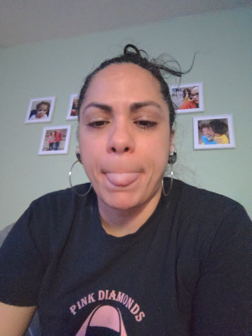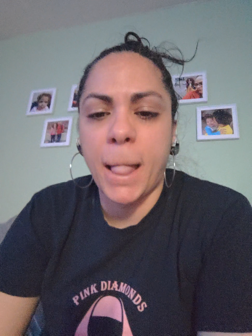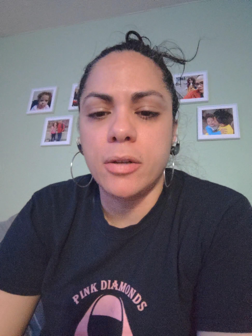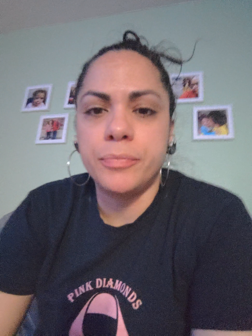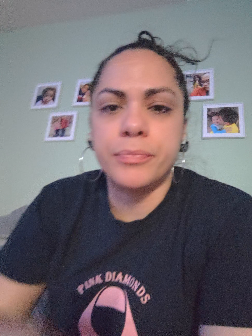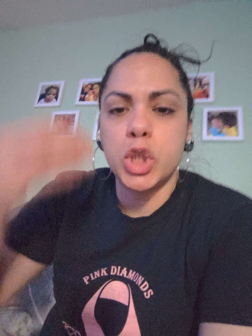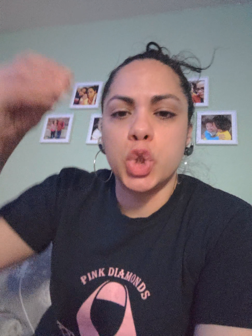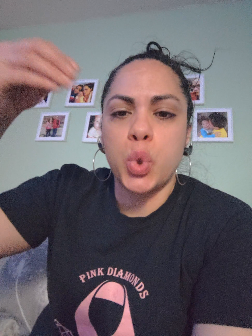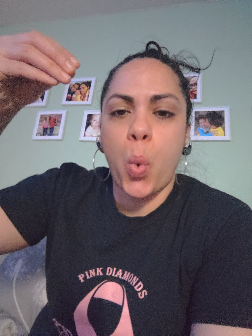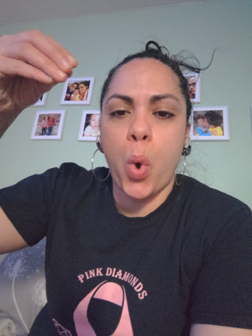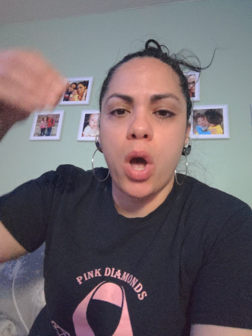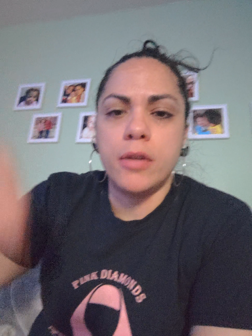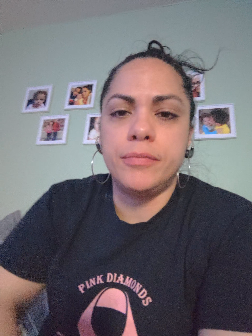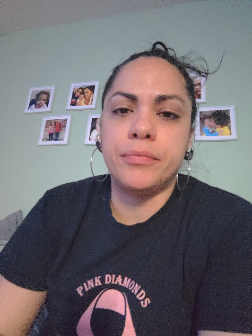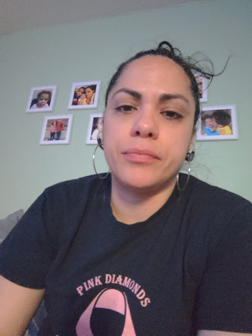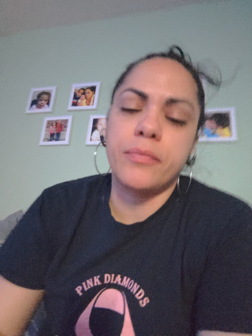store